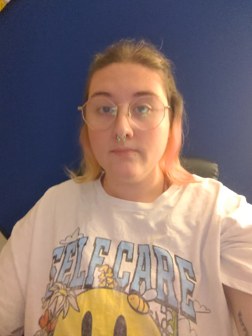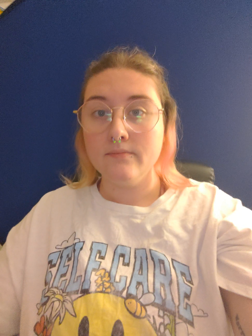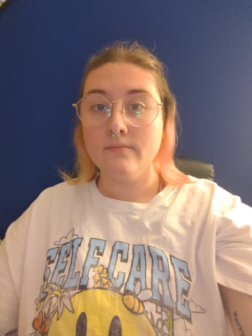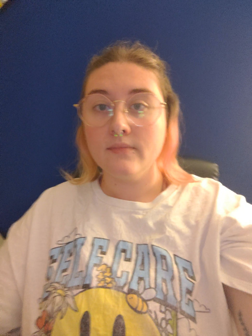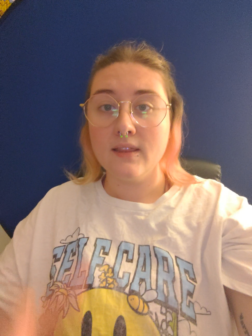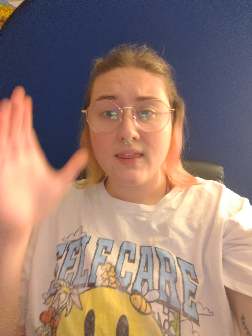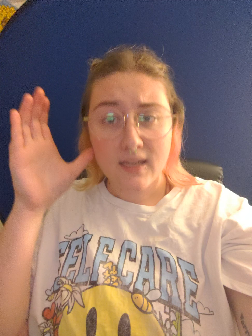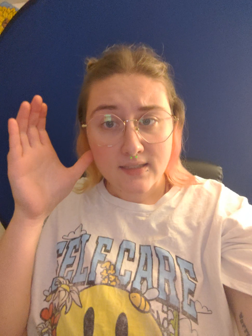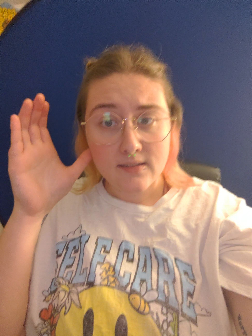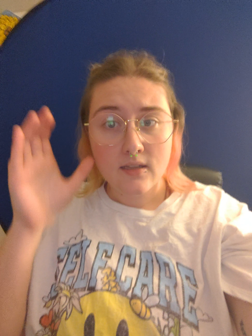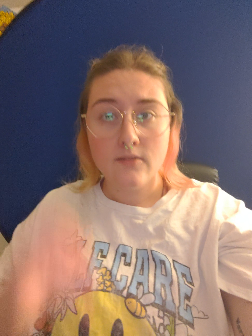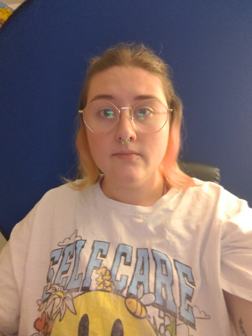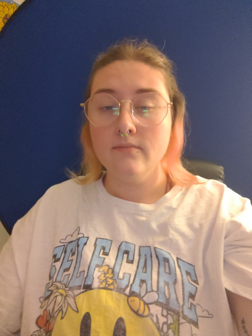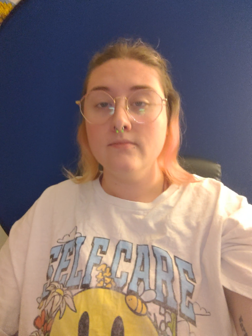listen